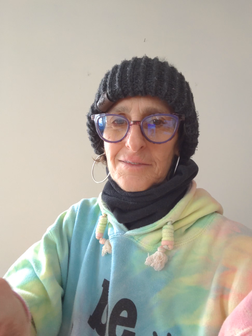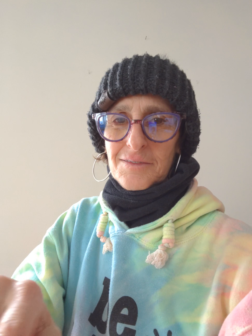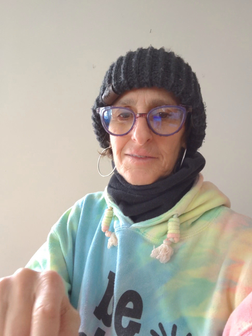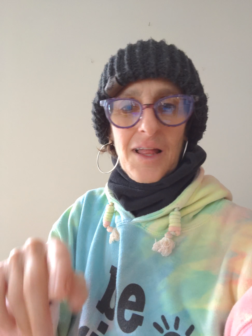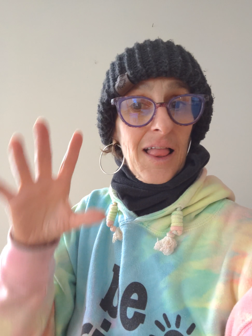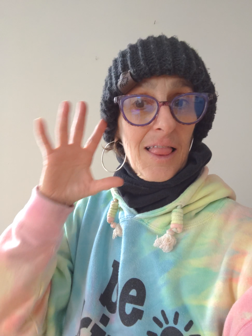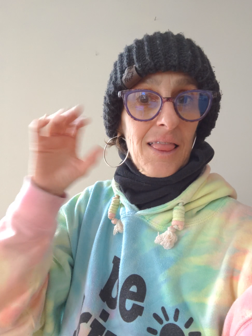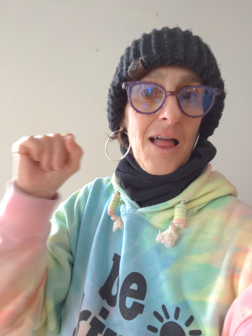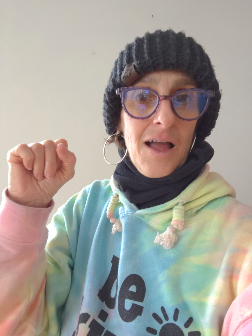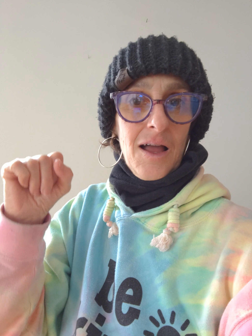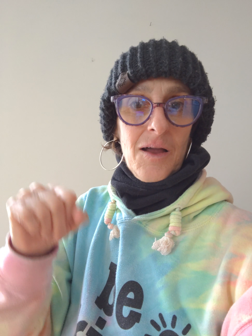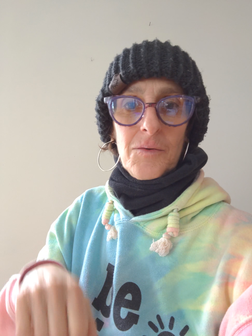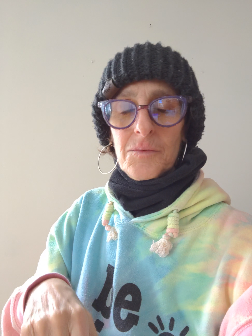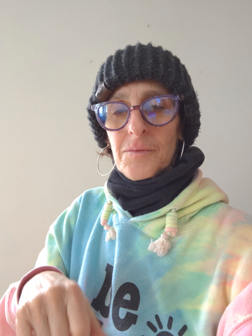loud